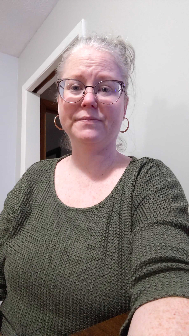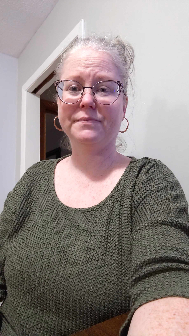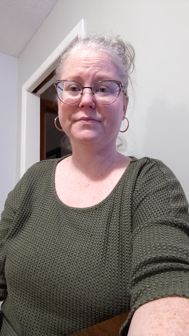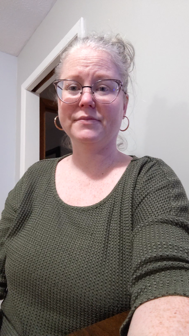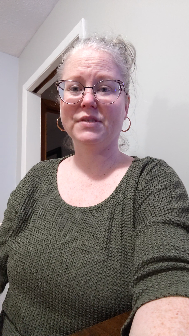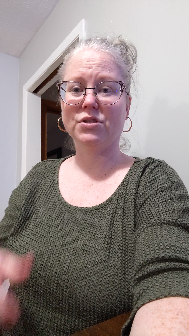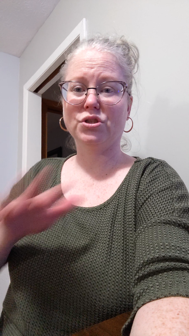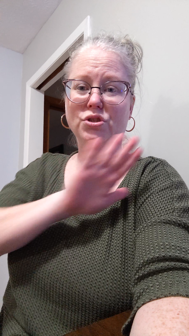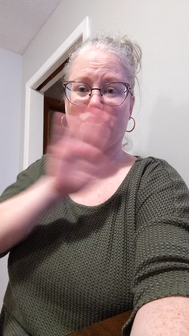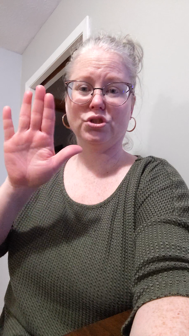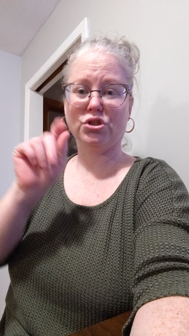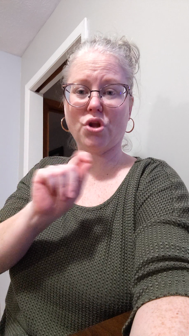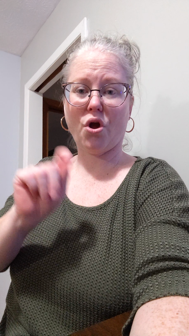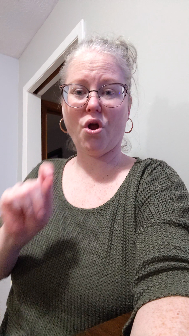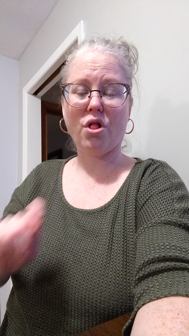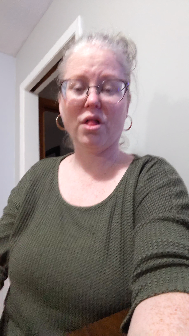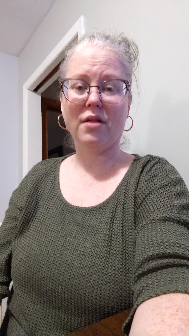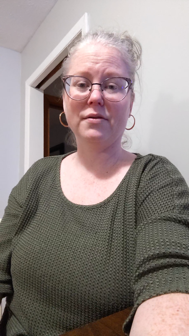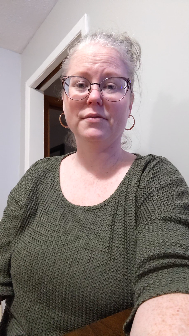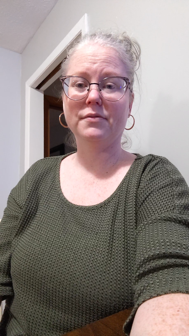chalk